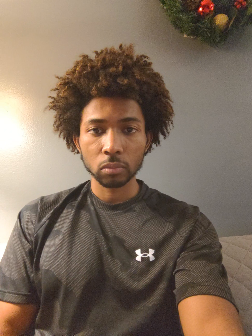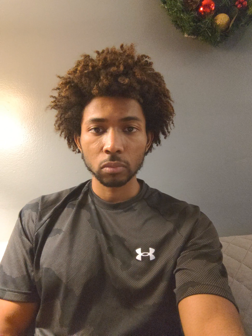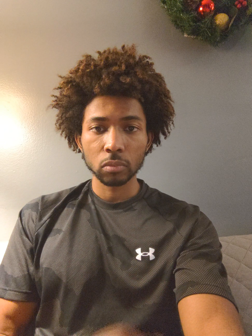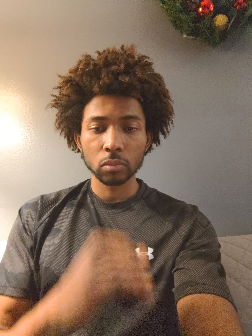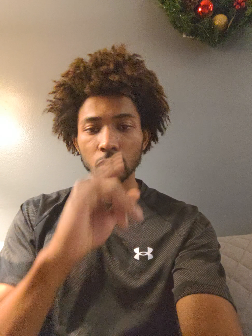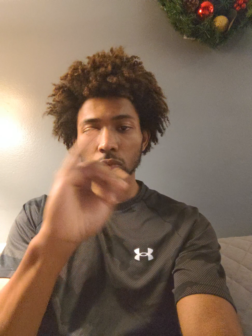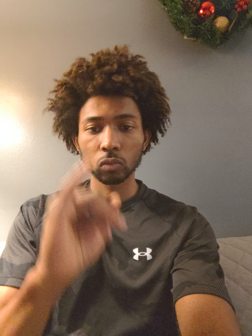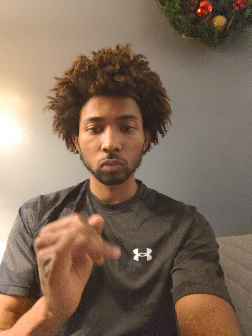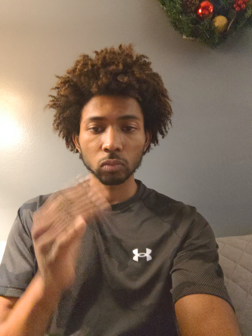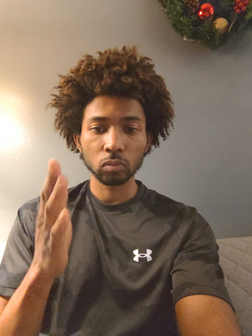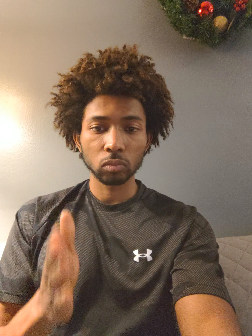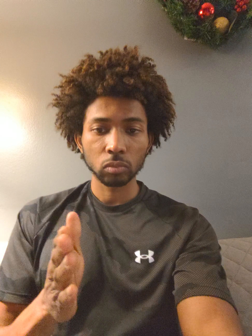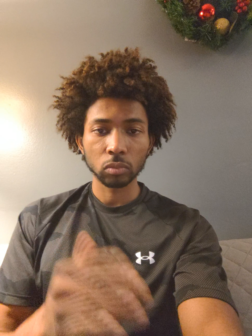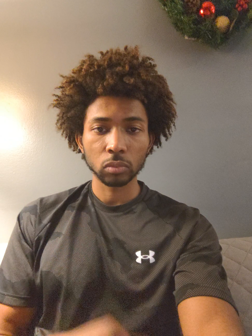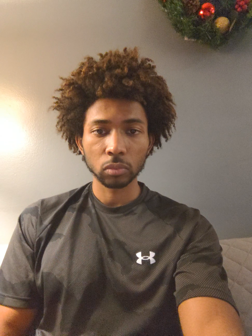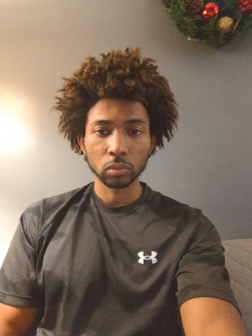drawer